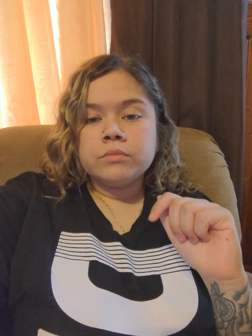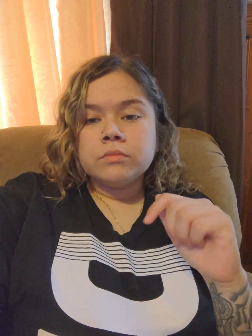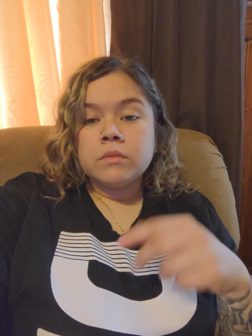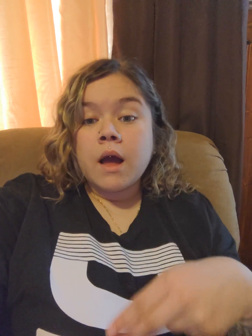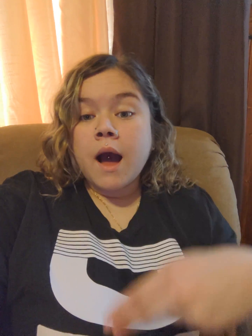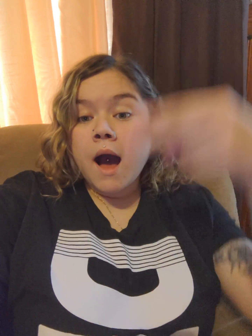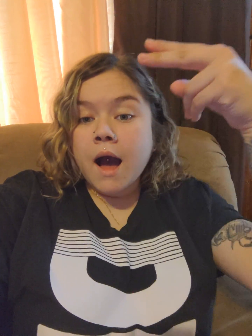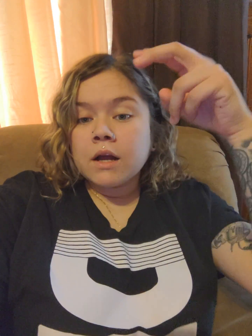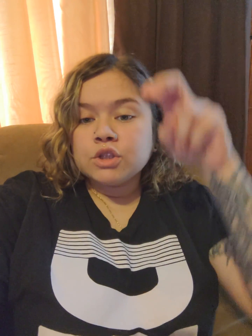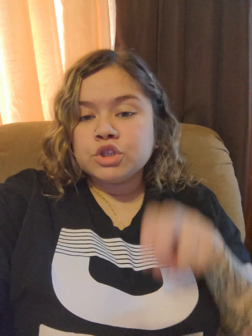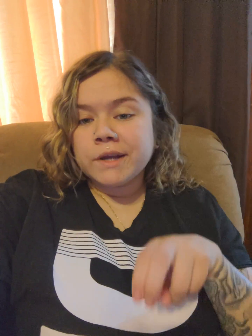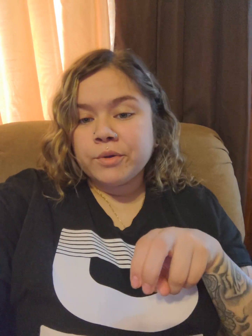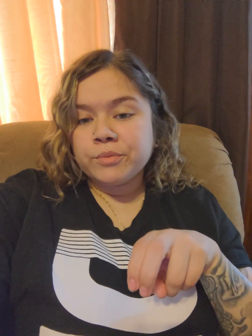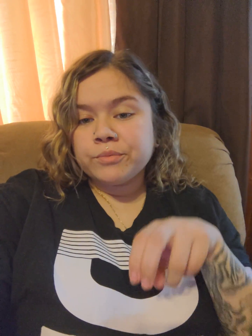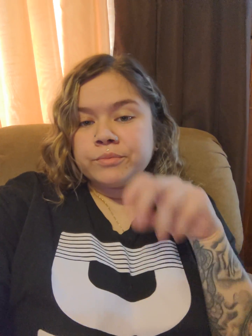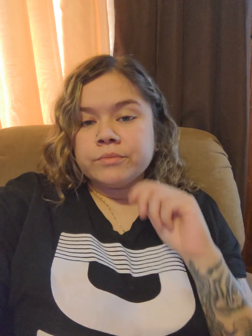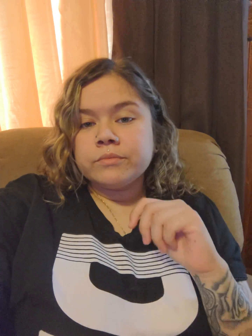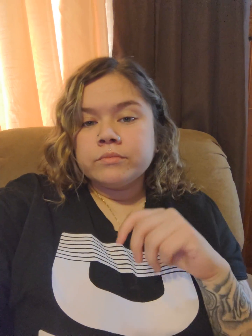high chair